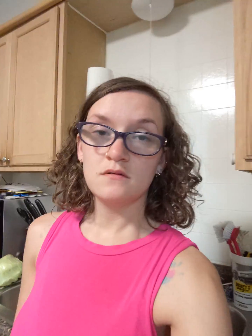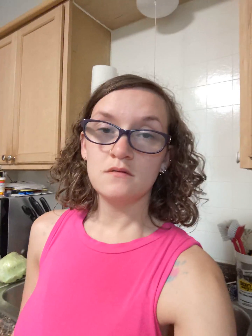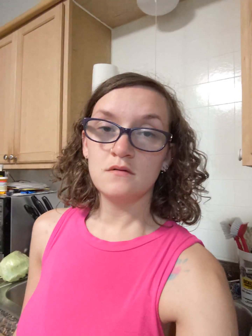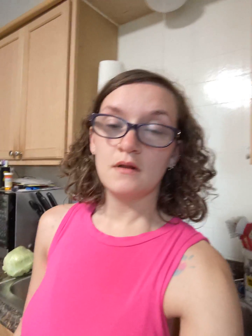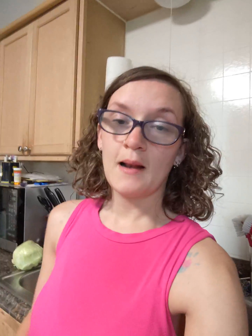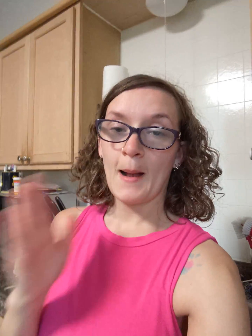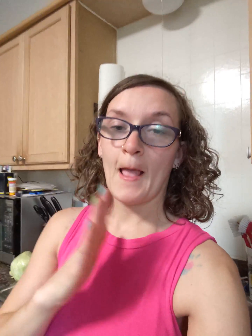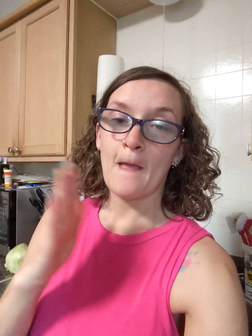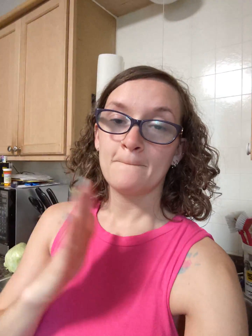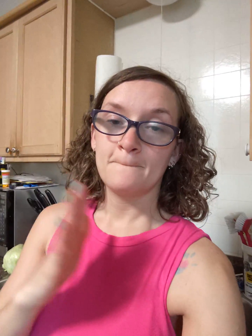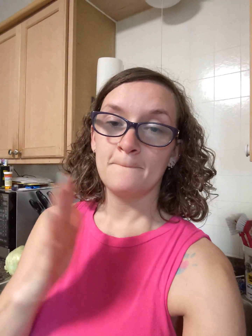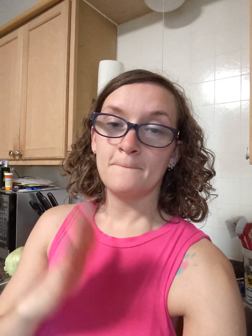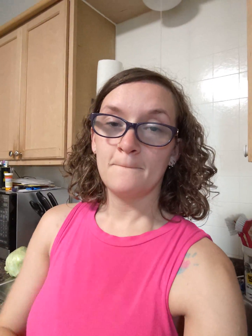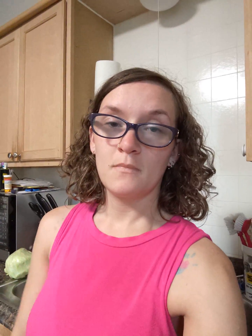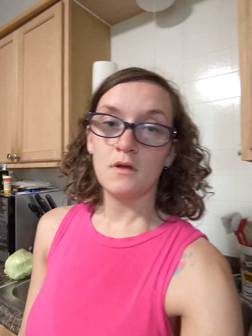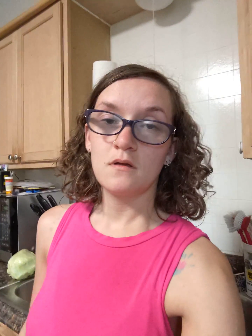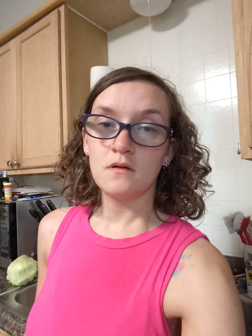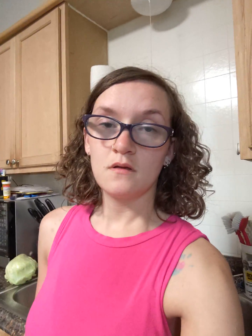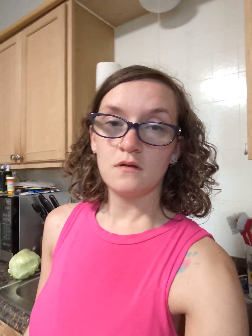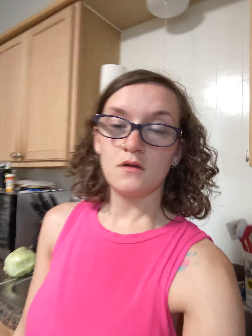clap